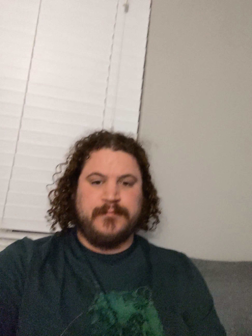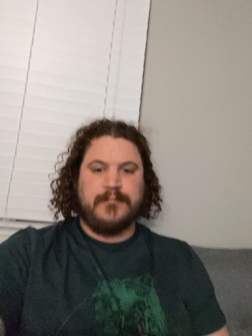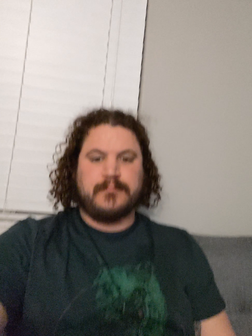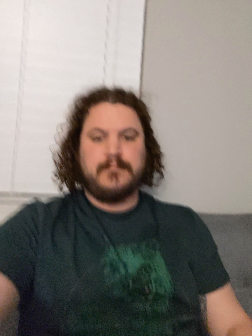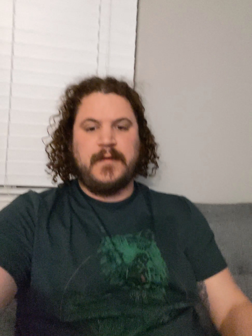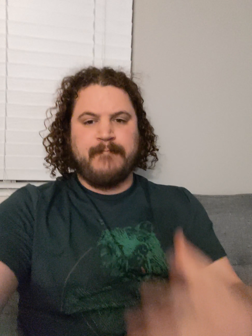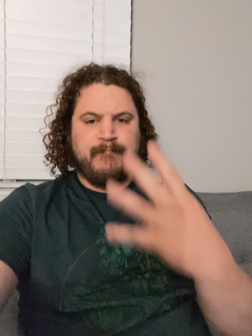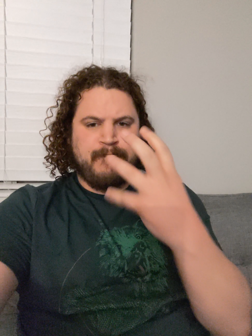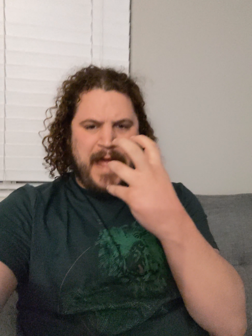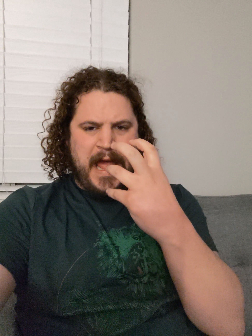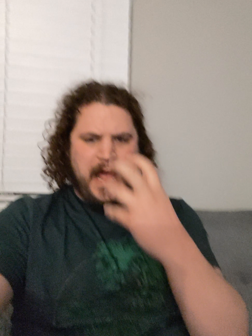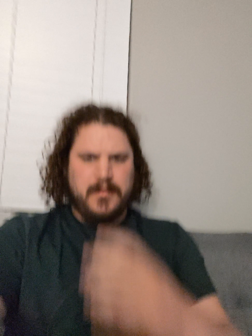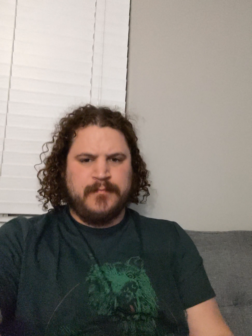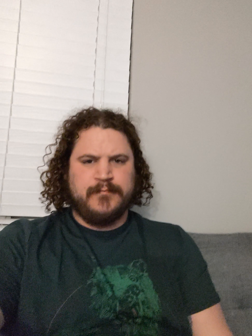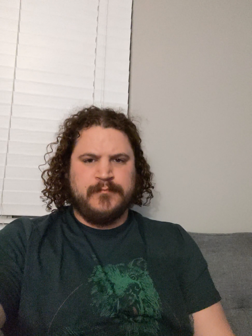mad